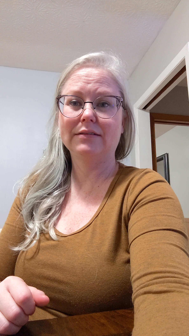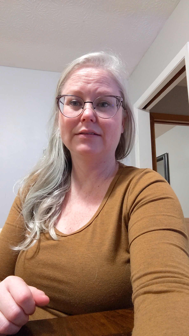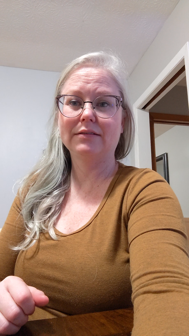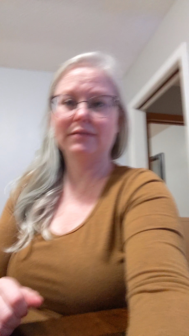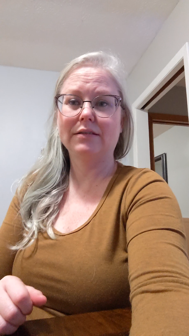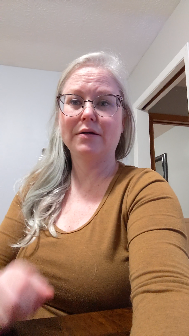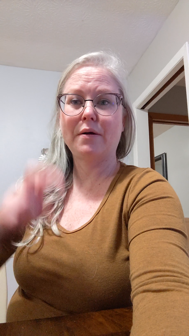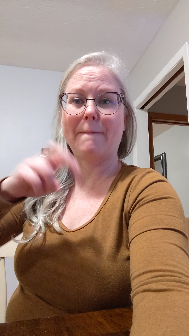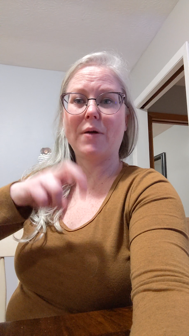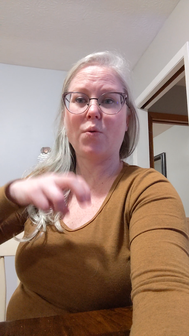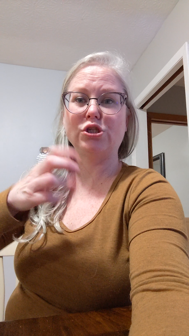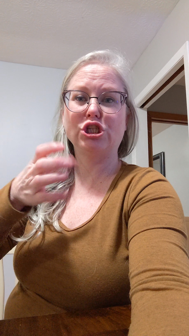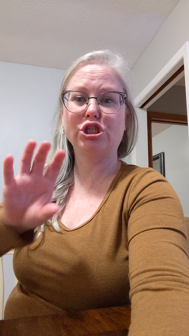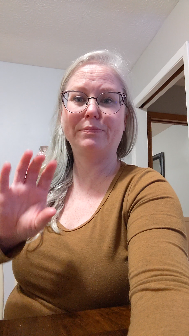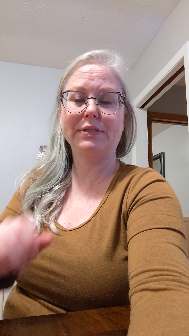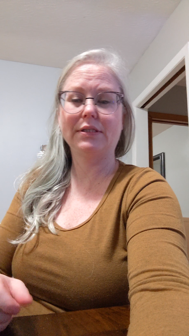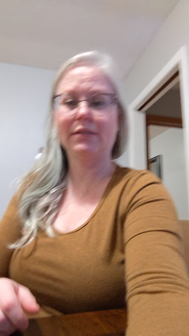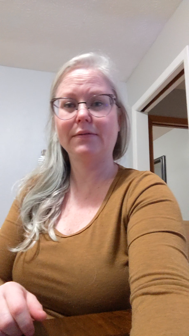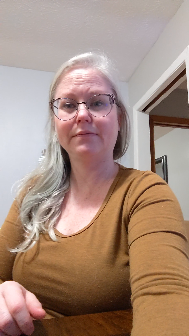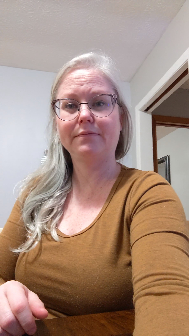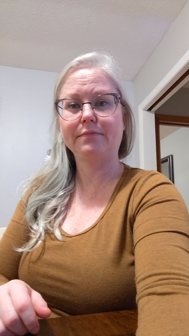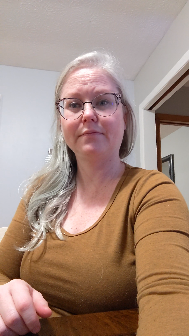potato chip